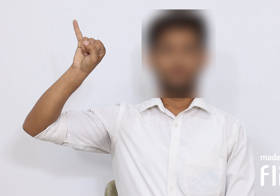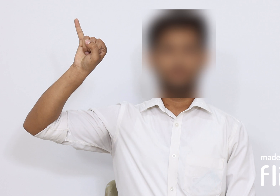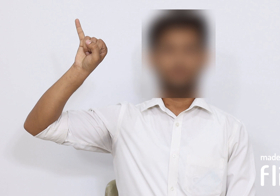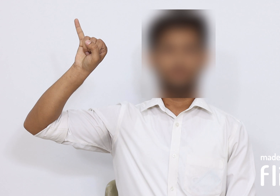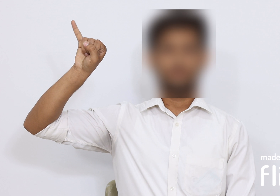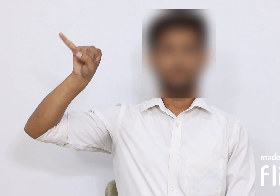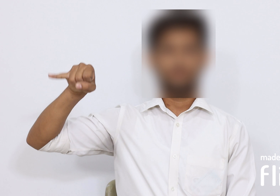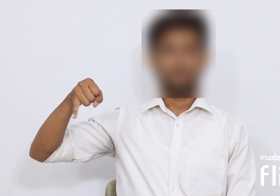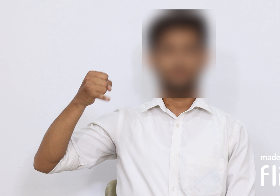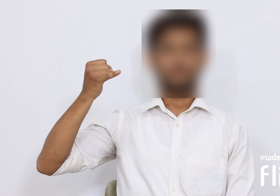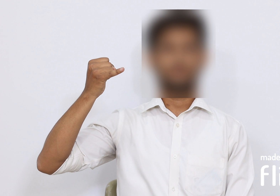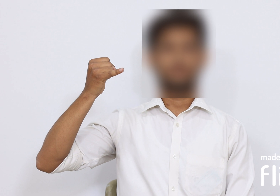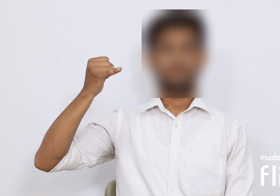ج